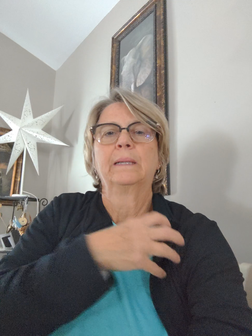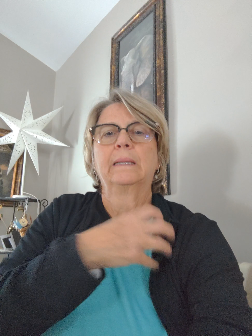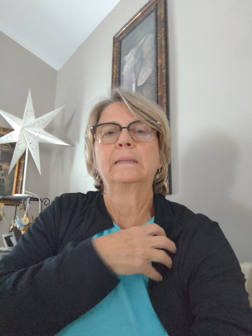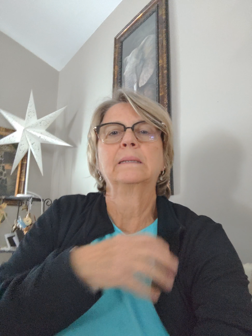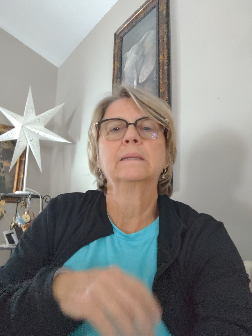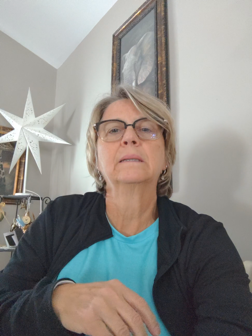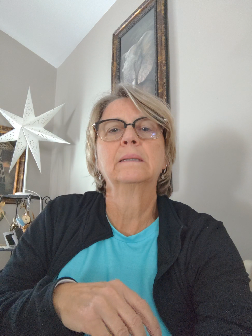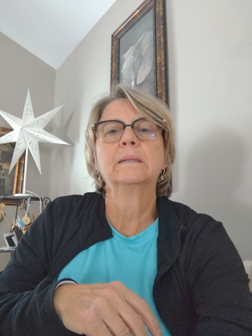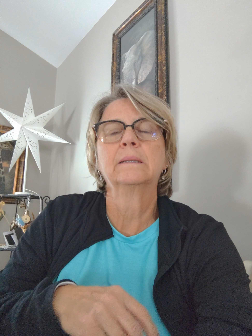police